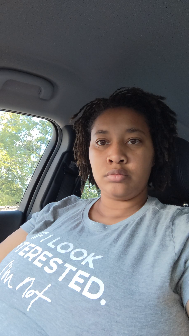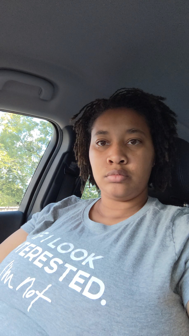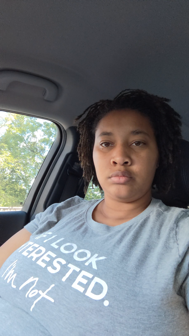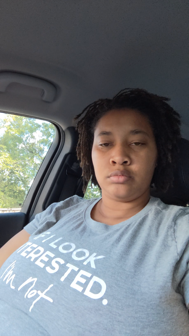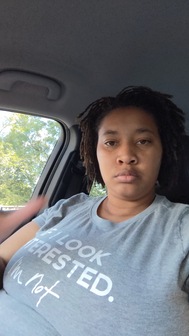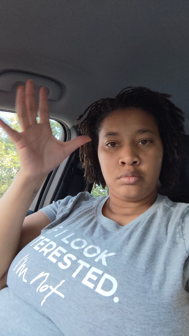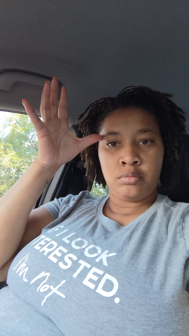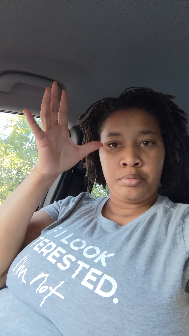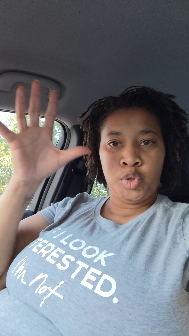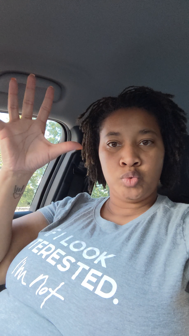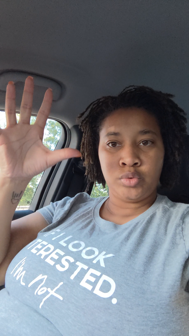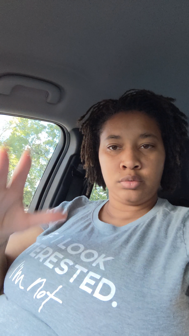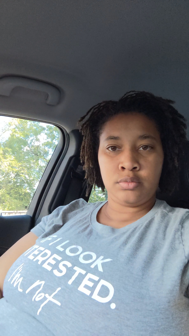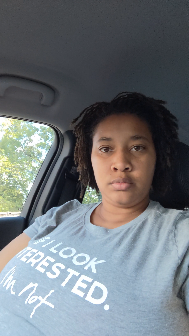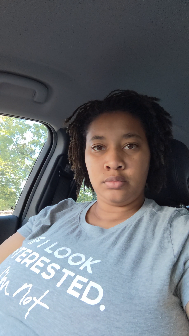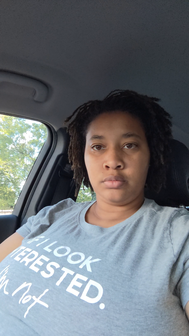moose